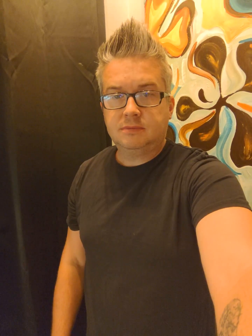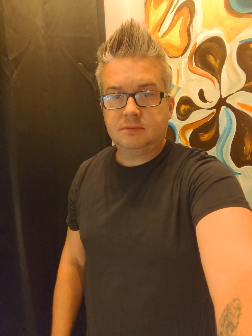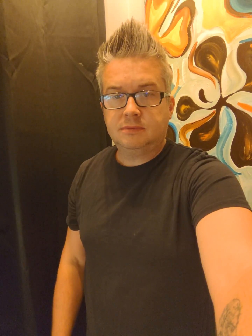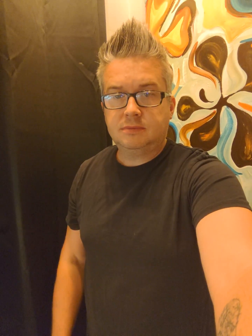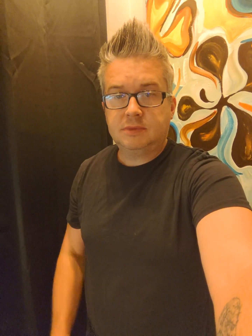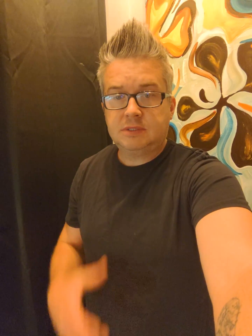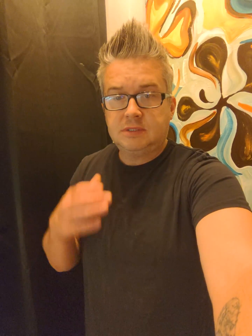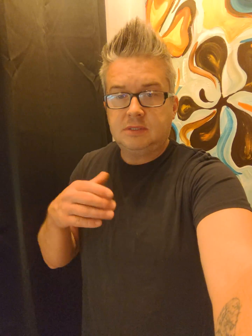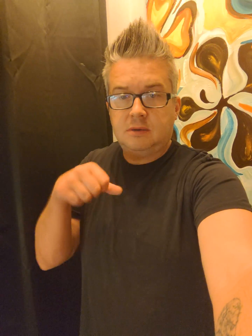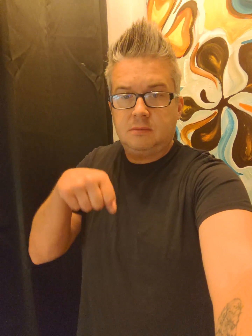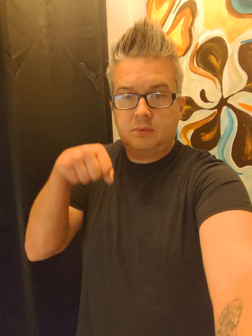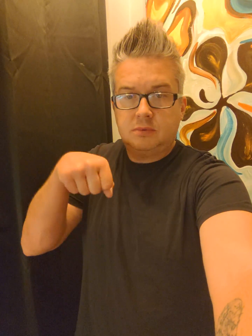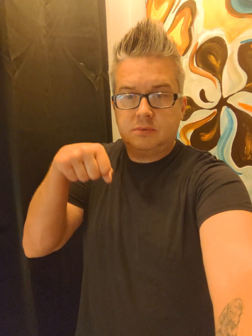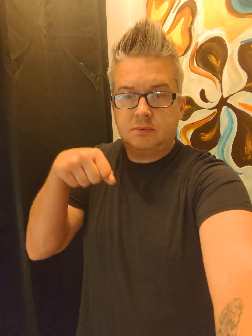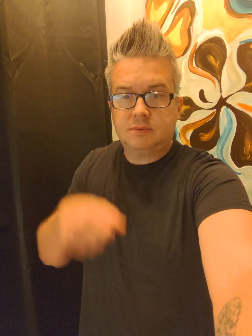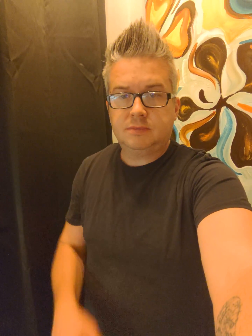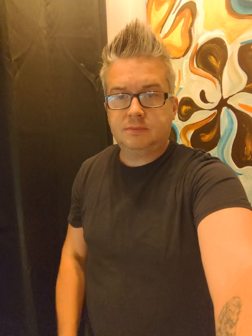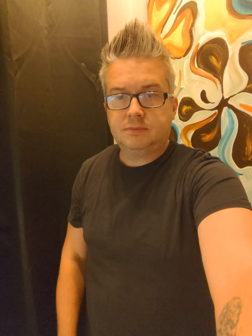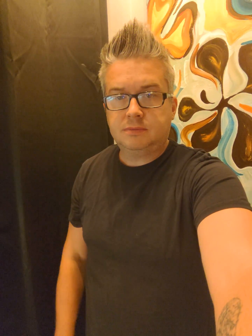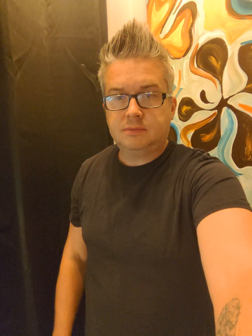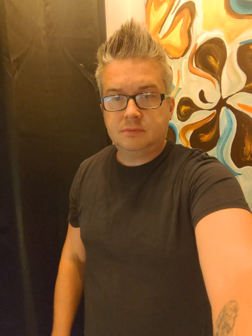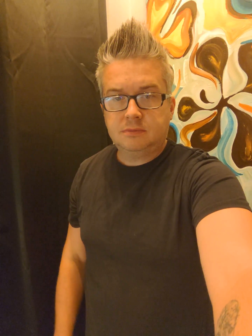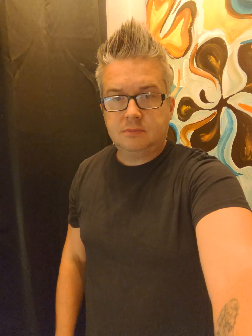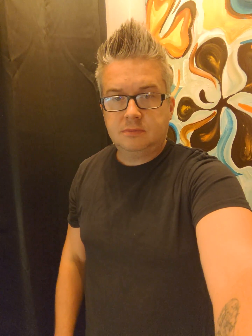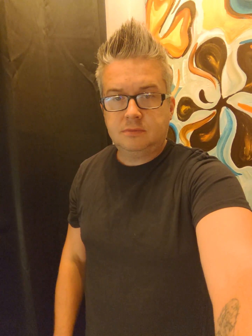bucket